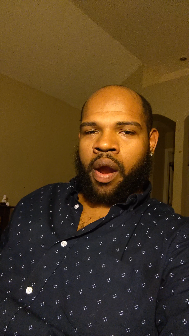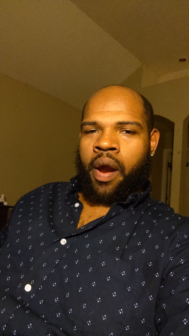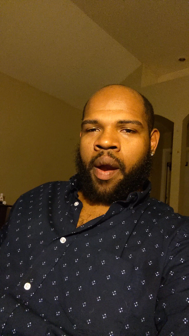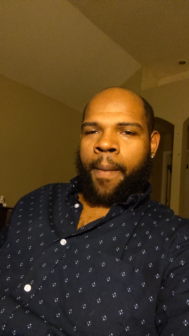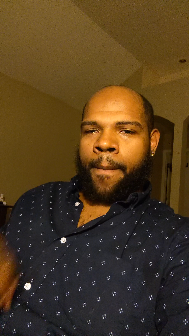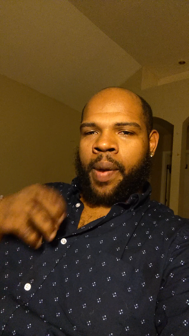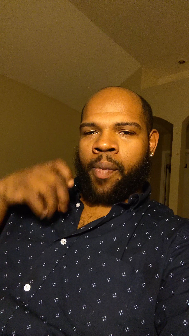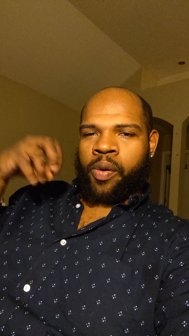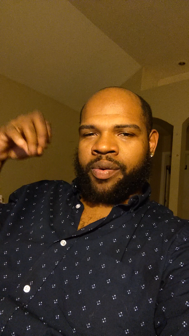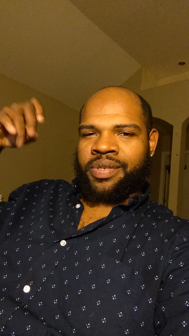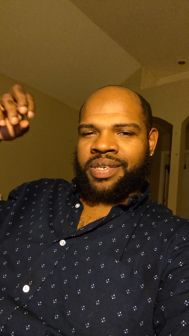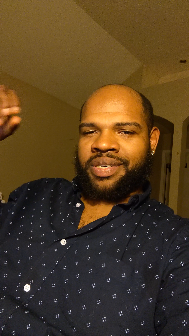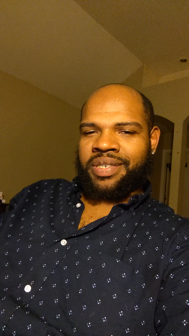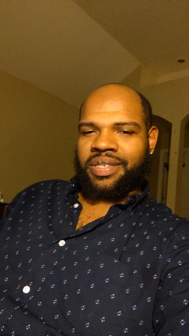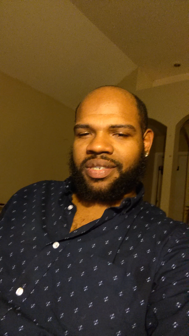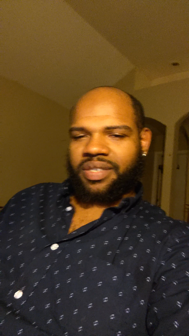bubbles